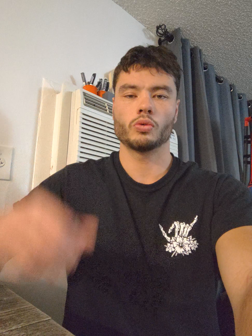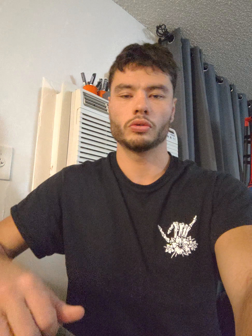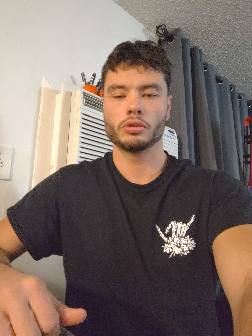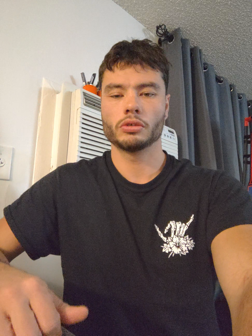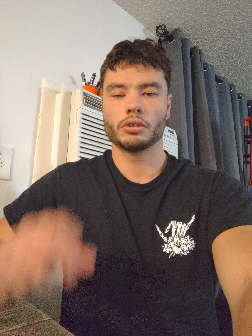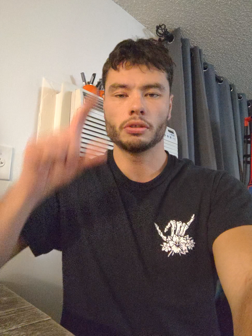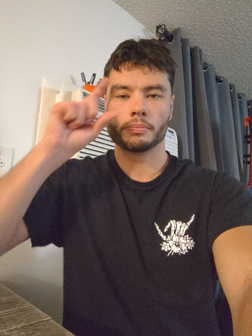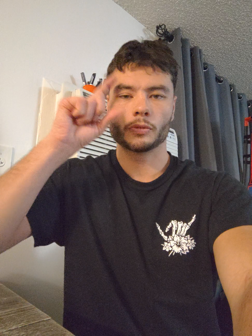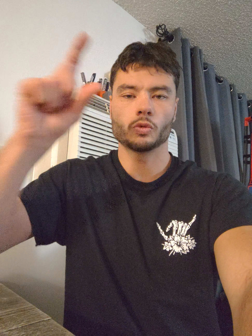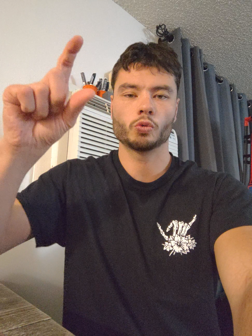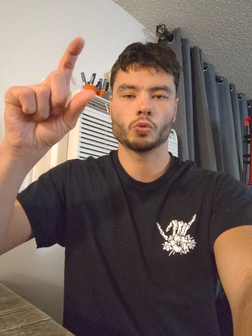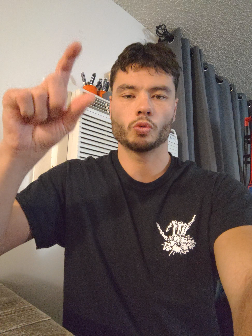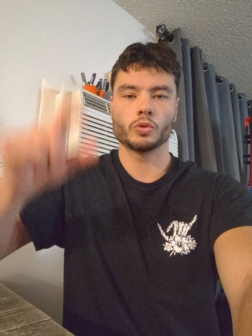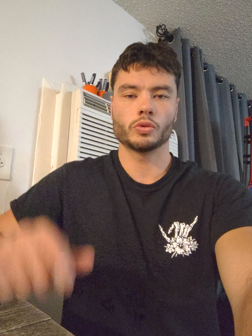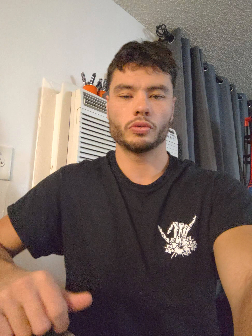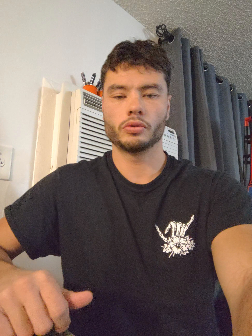moon